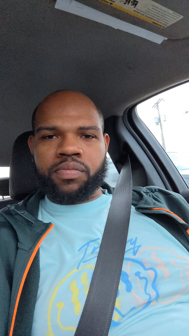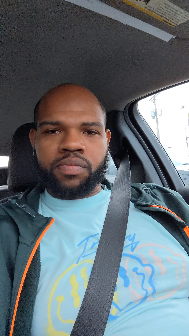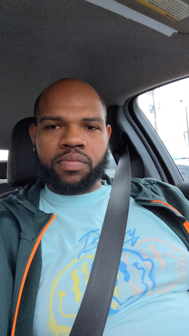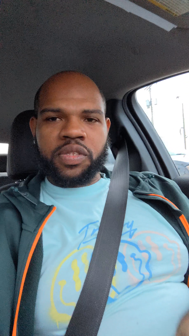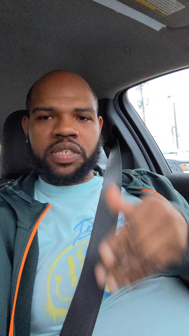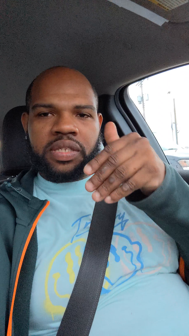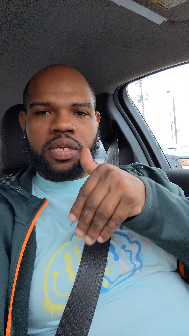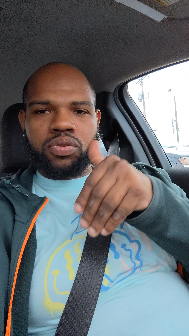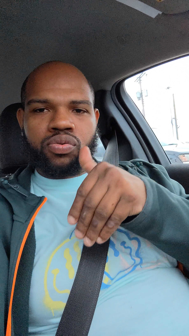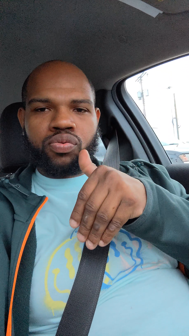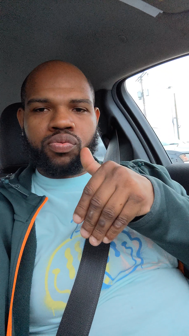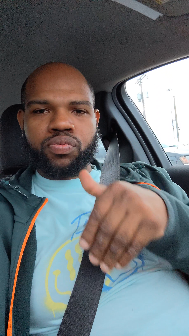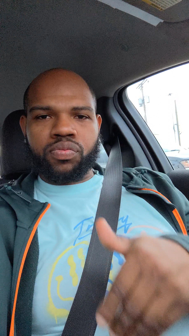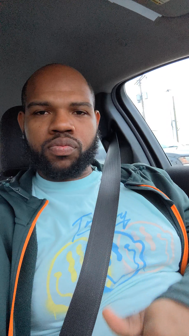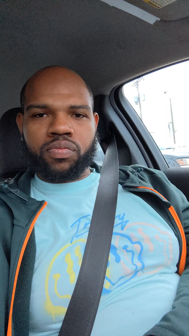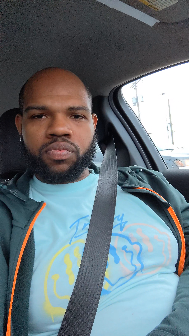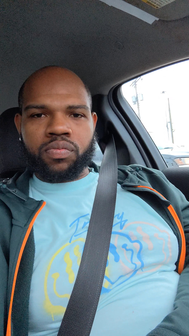doctor